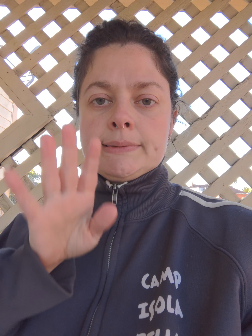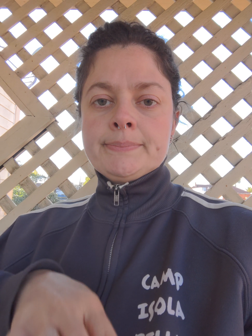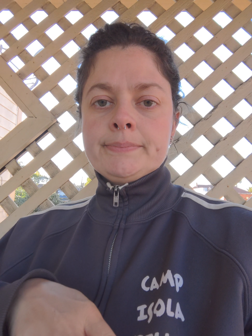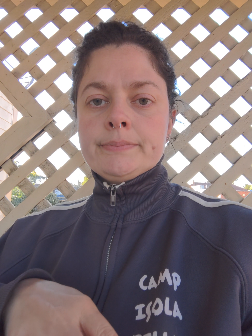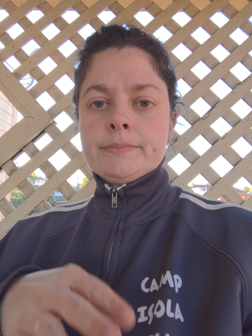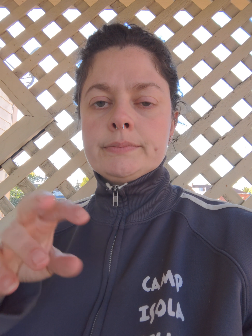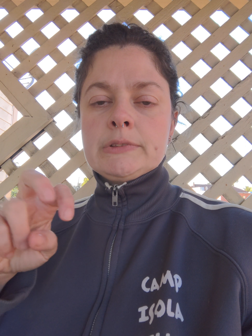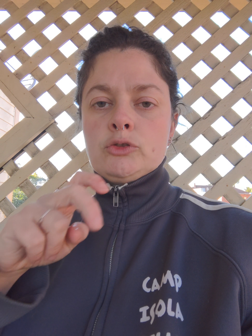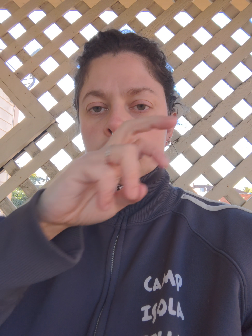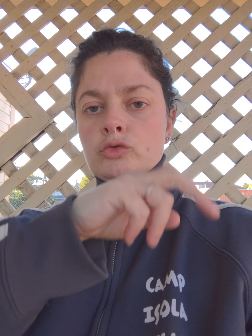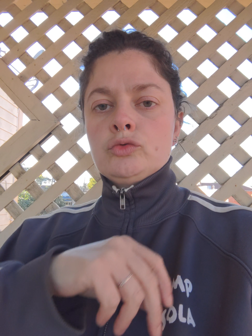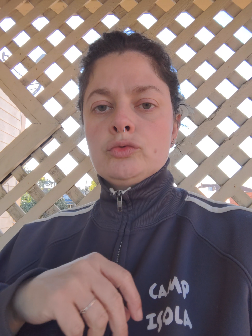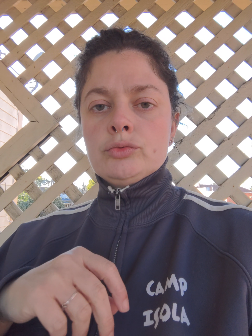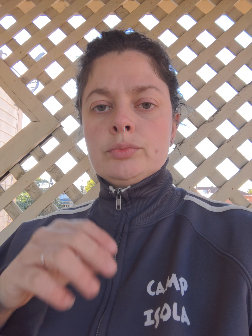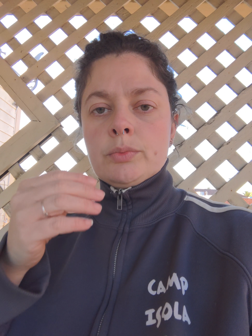stairs